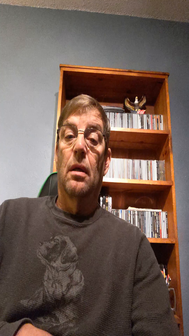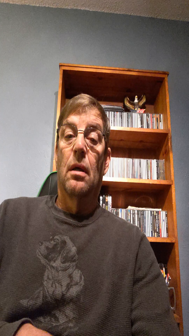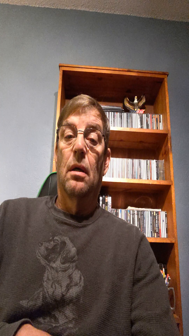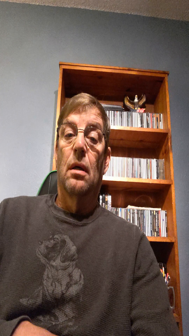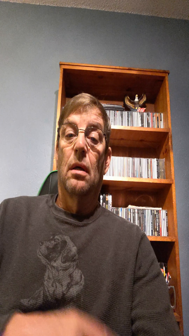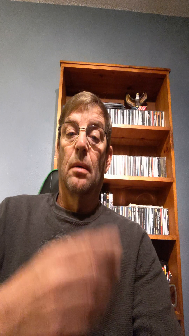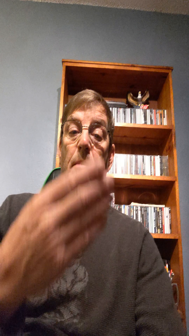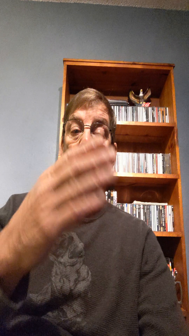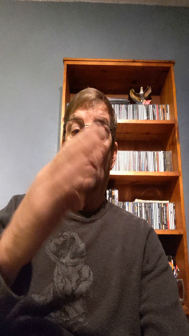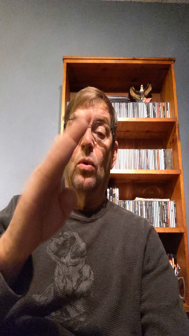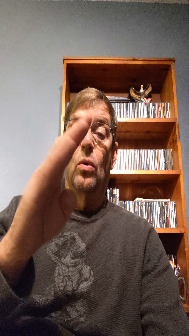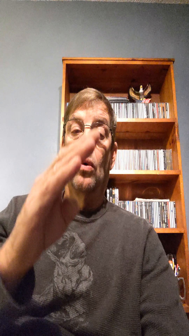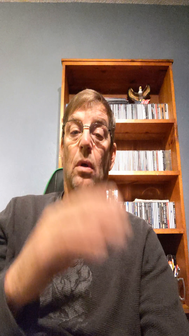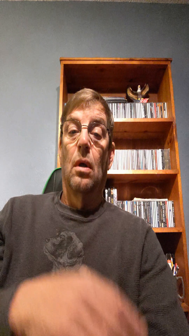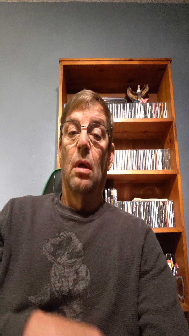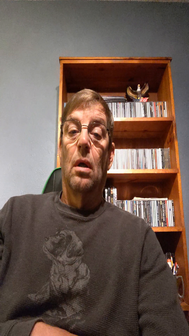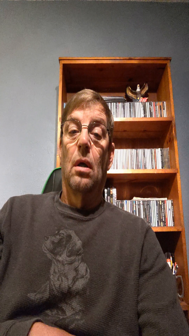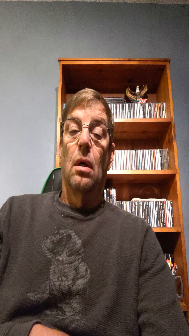blue